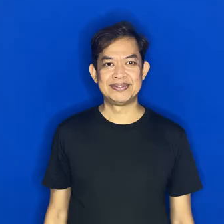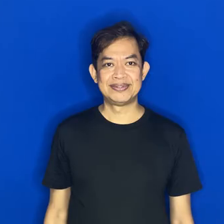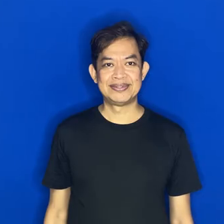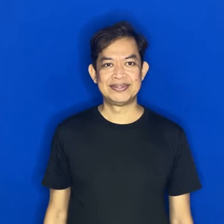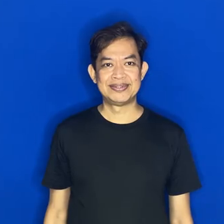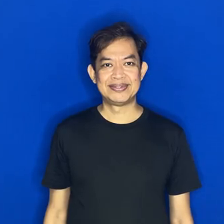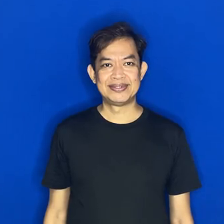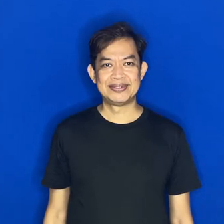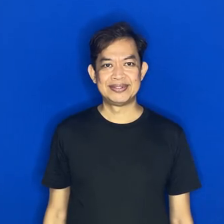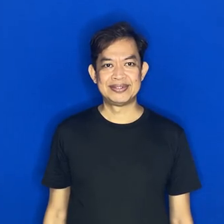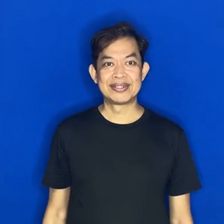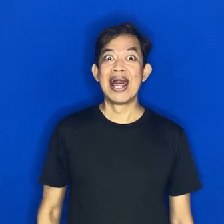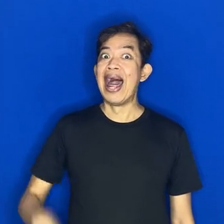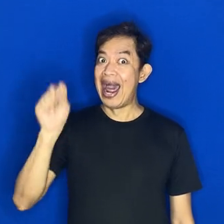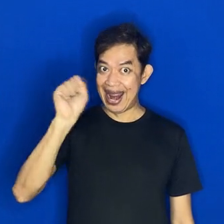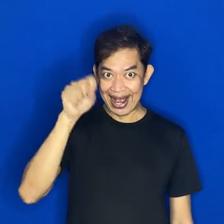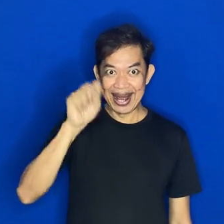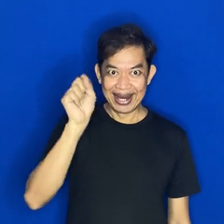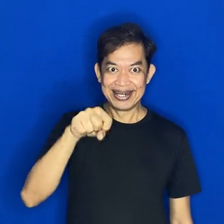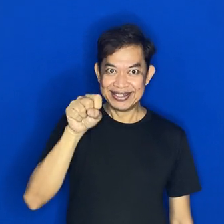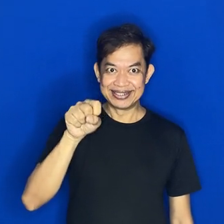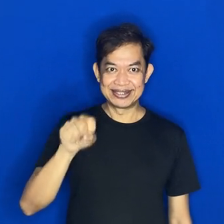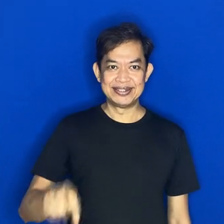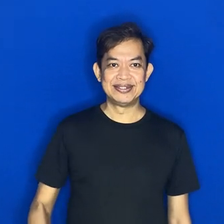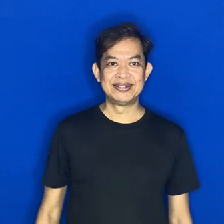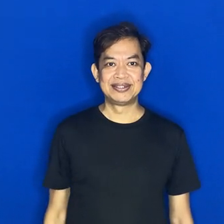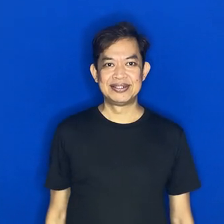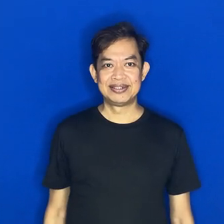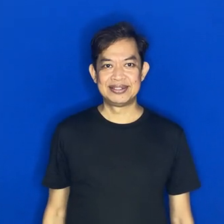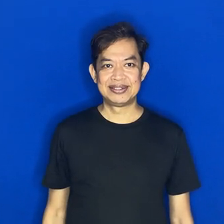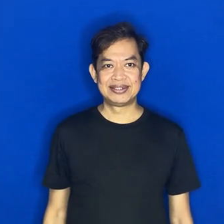yes